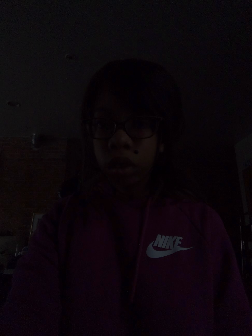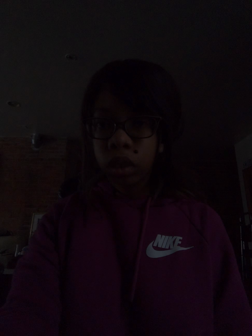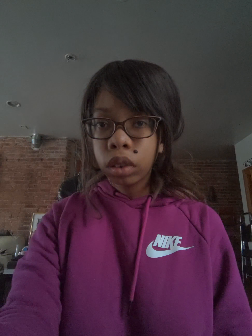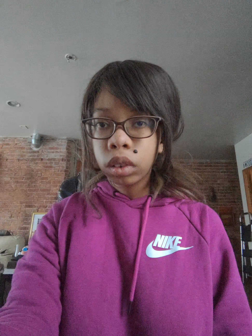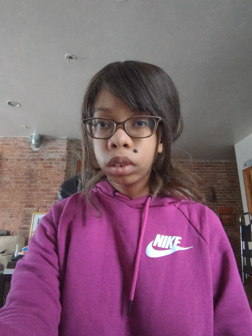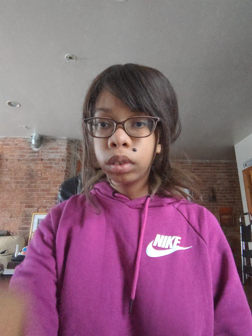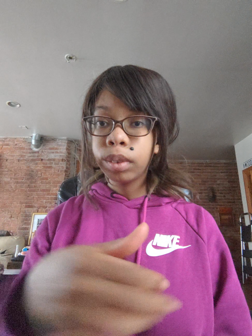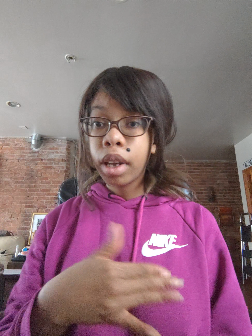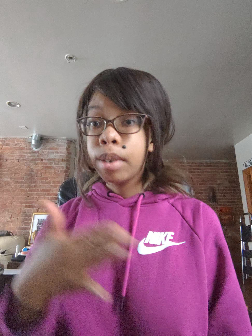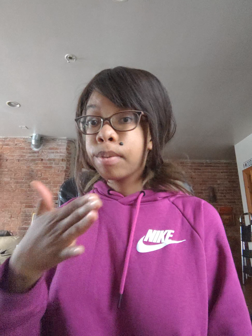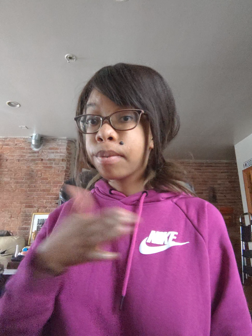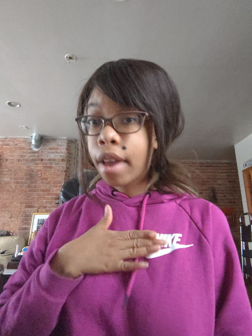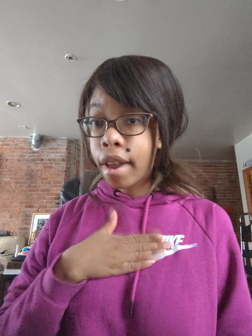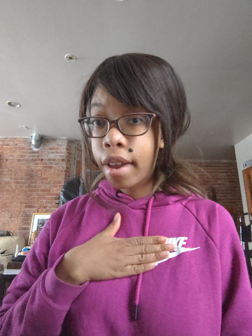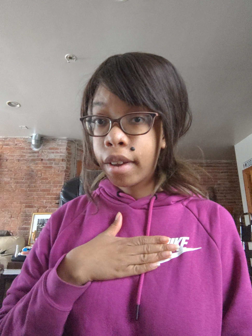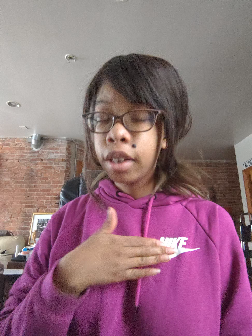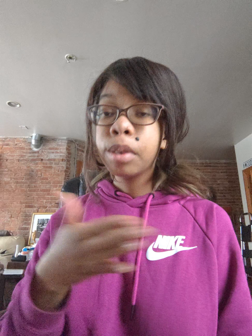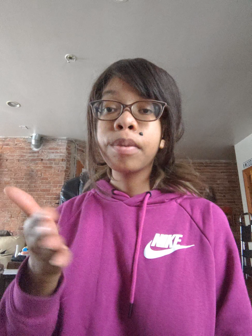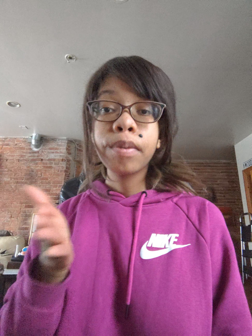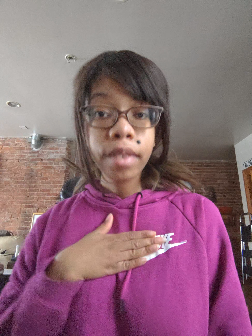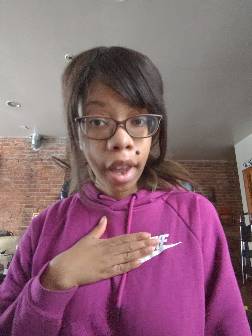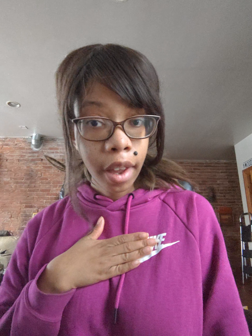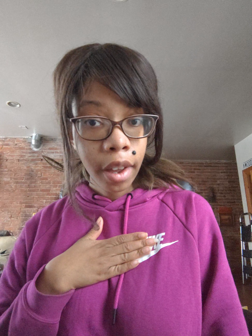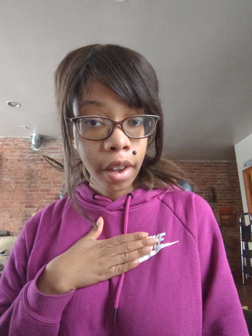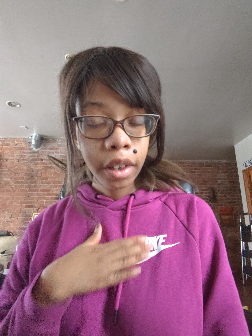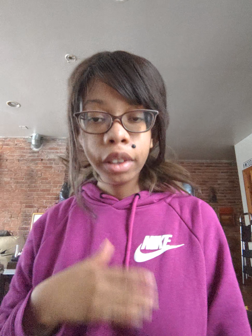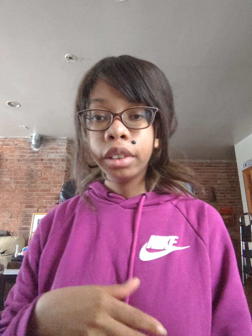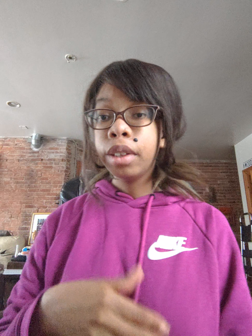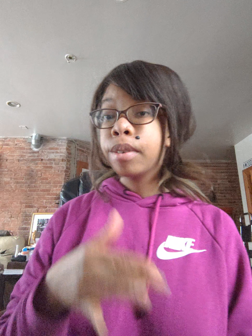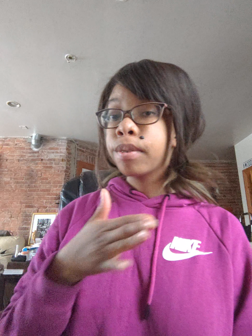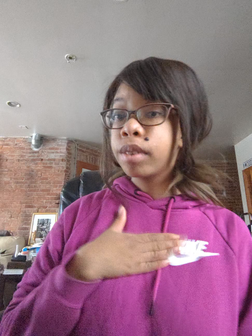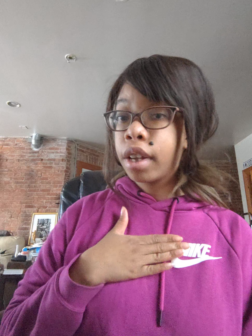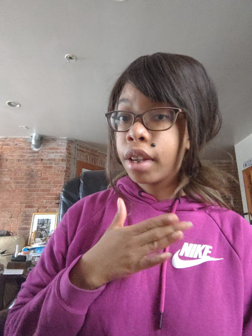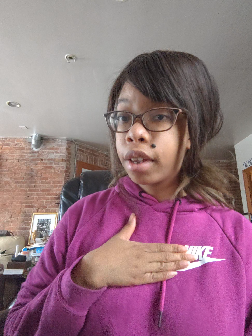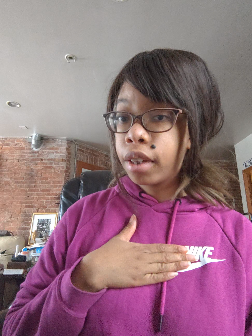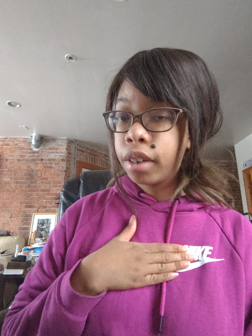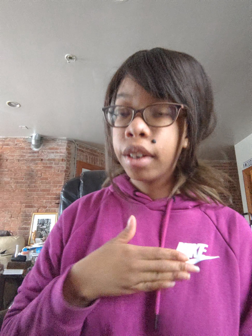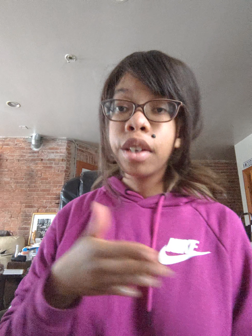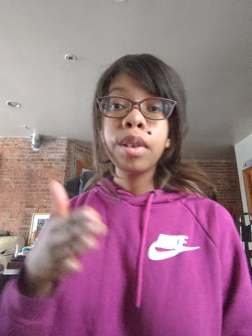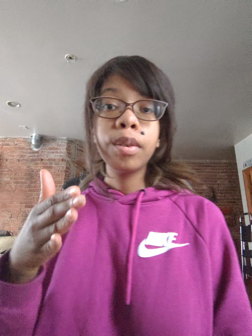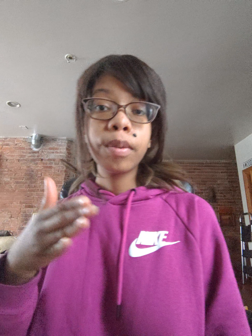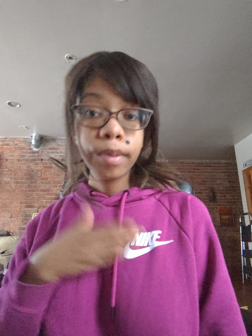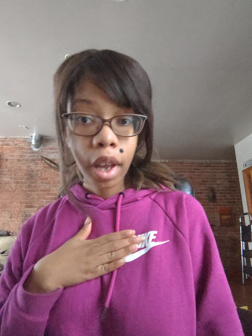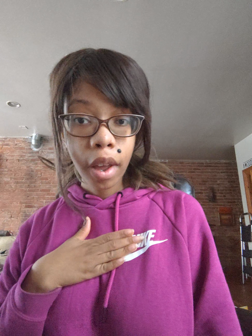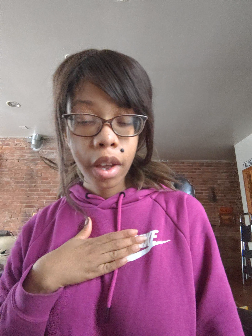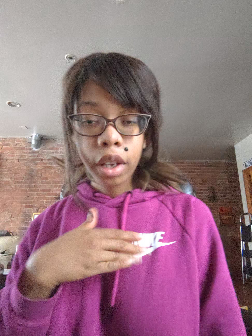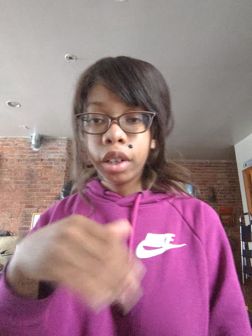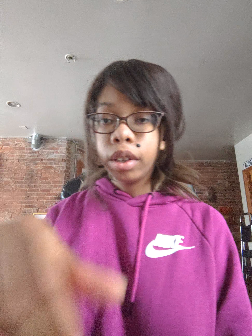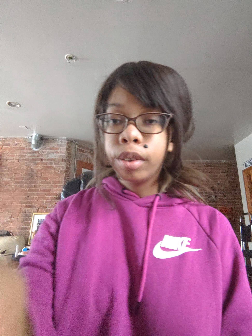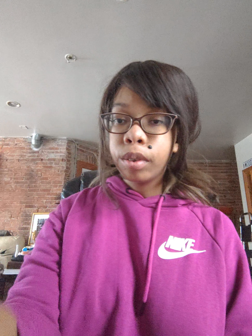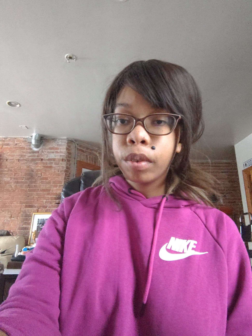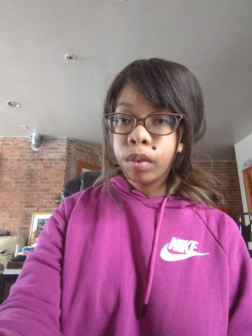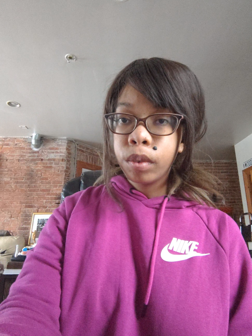my